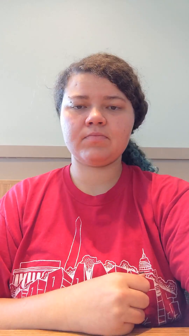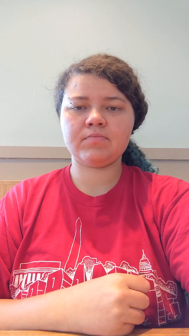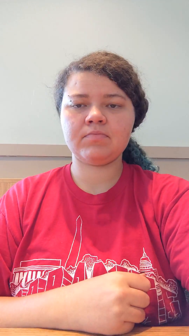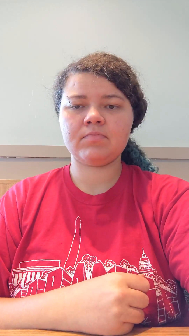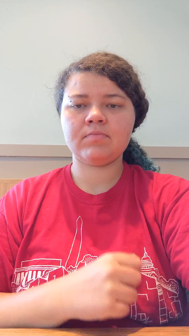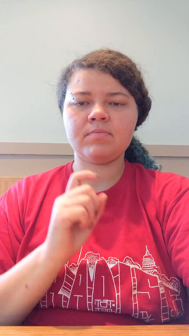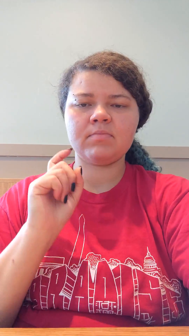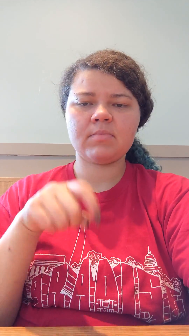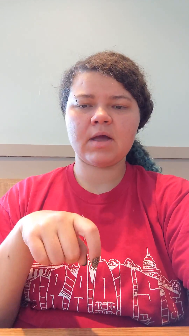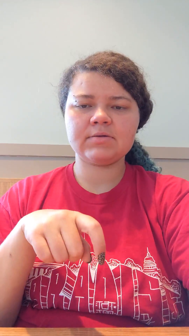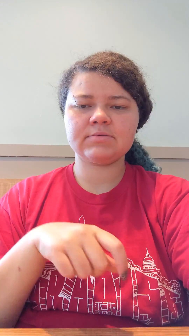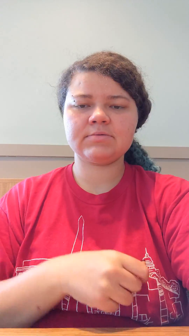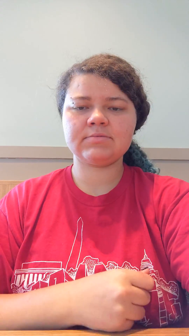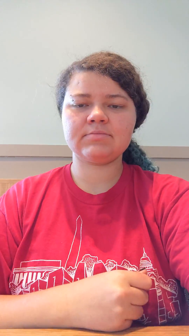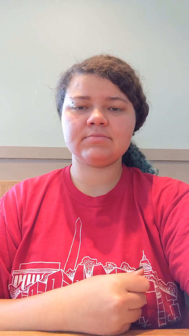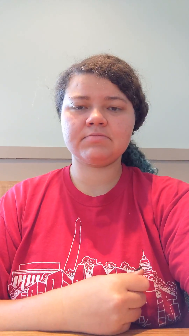must